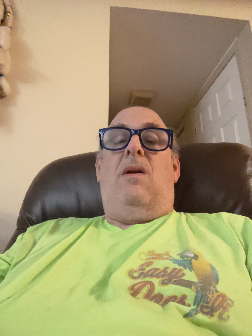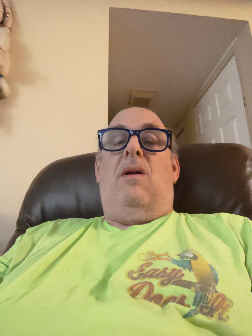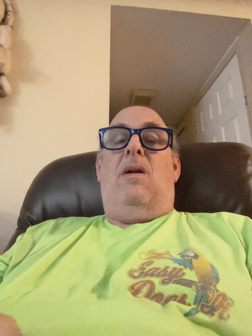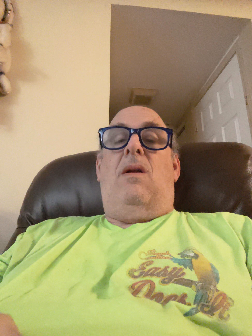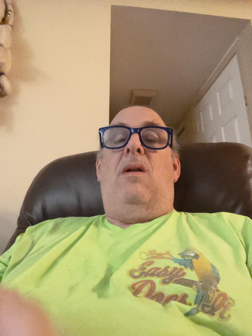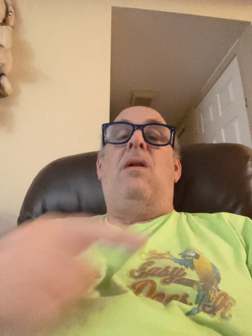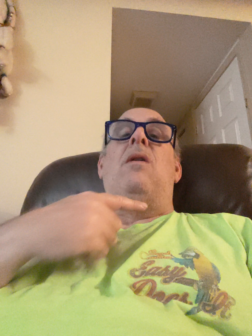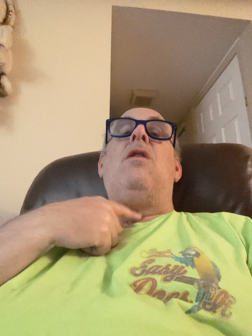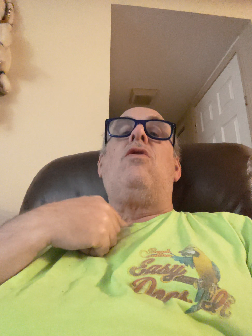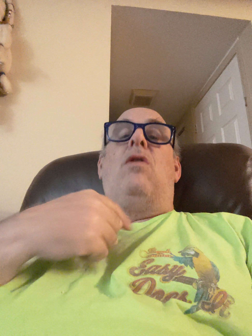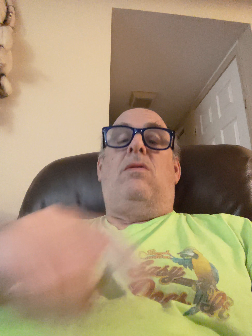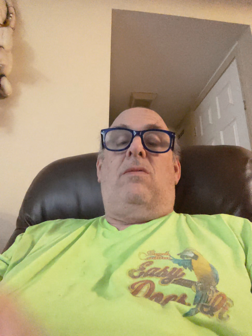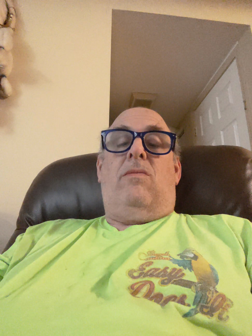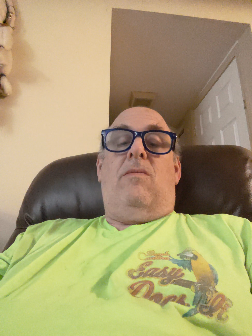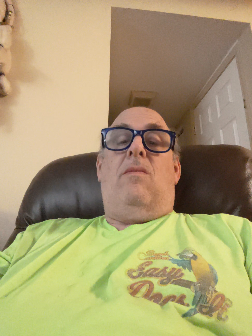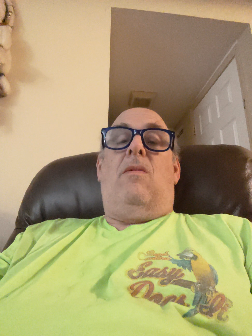thirsty